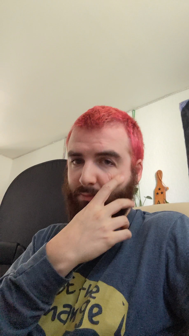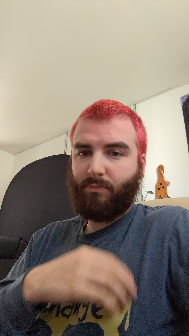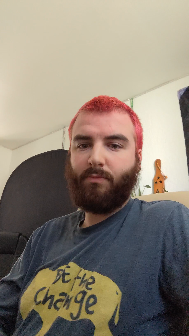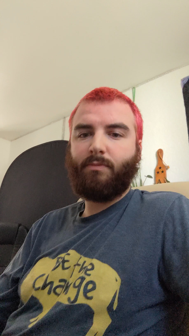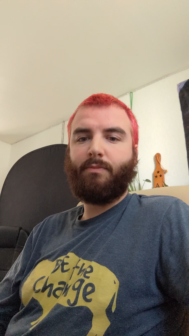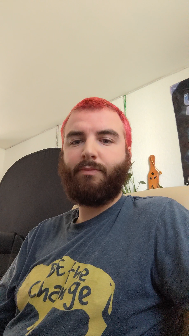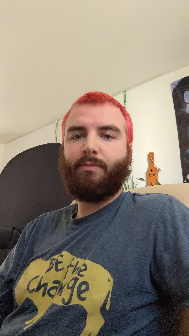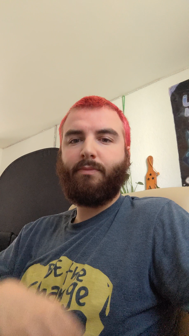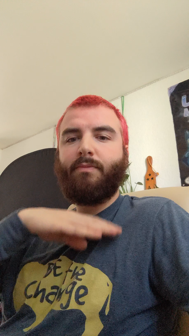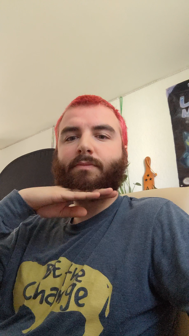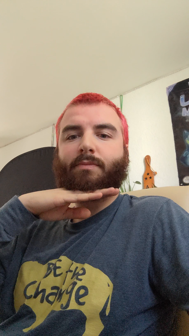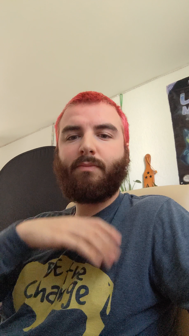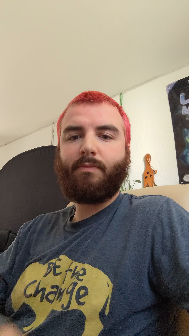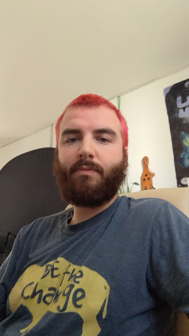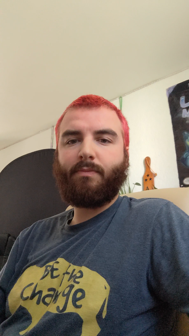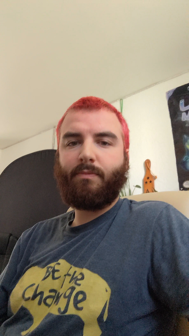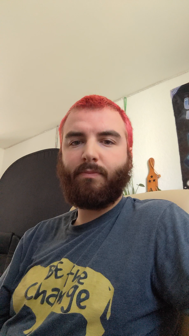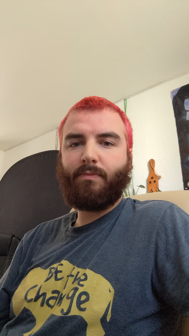full